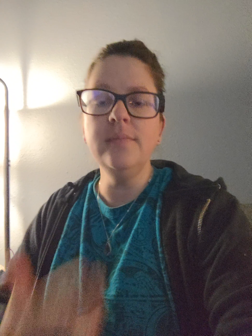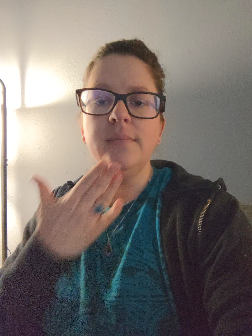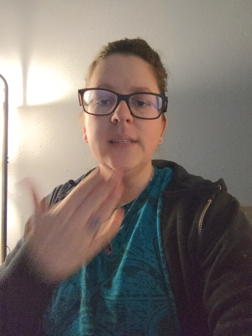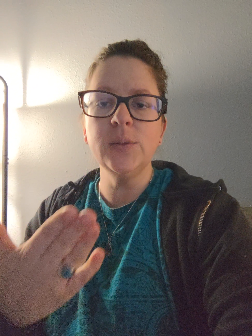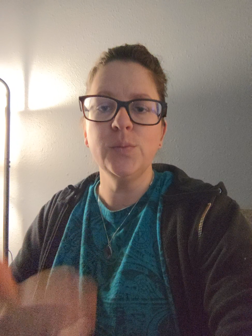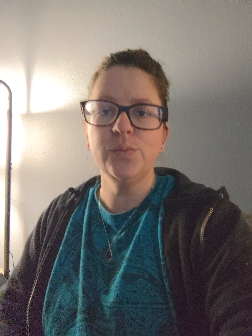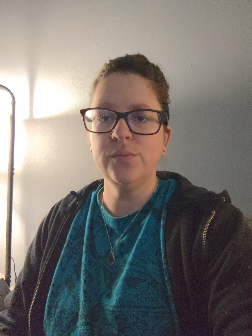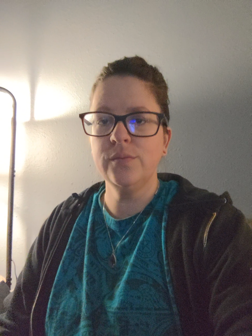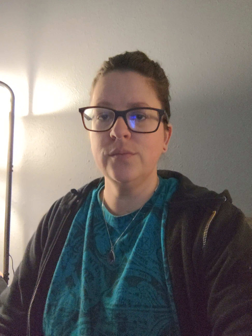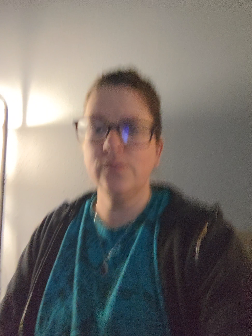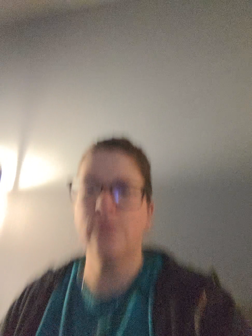thank you